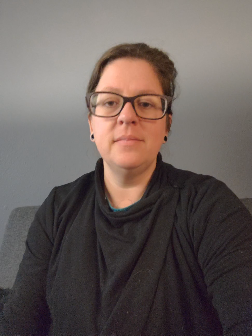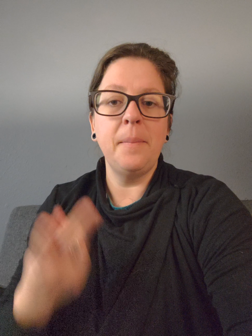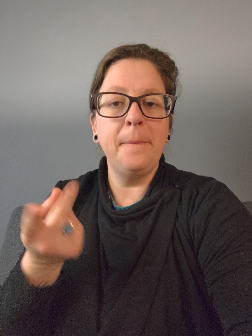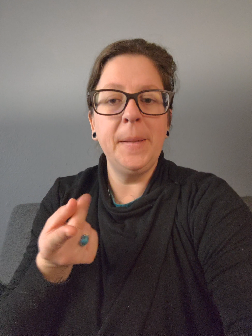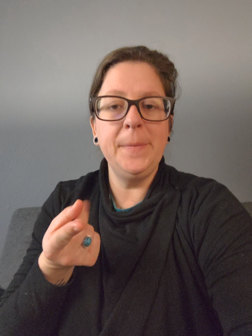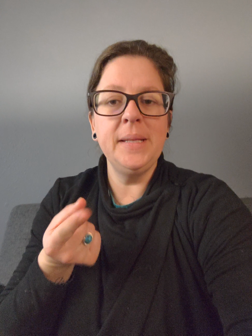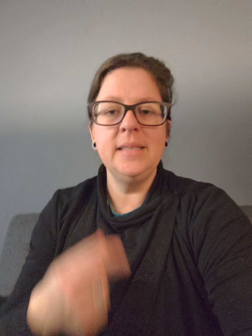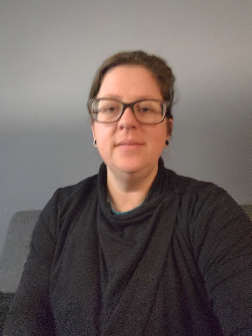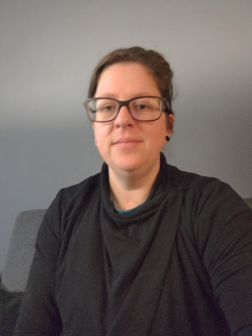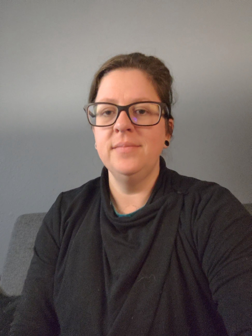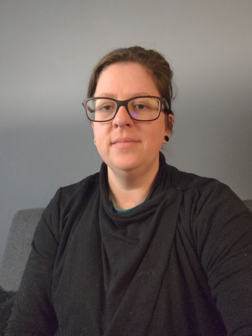puppy